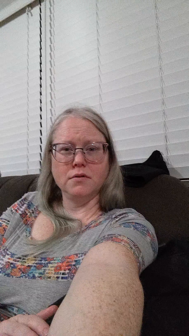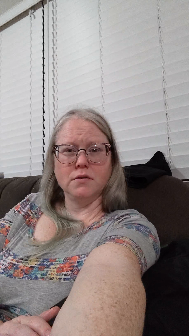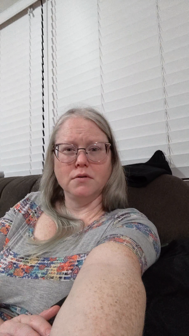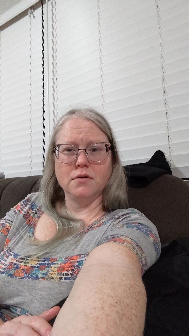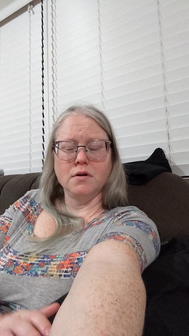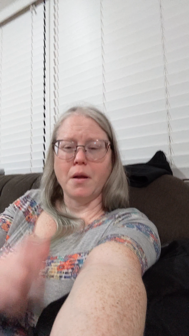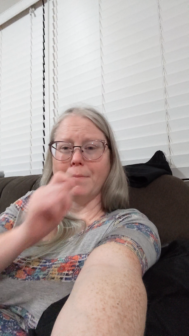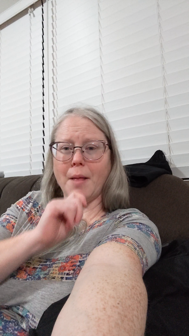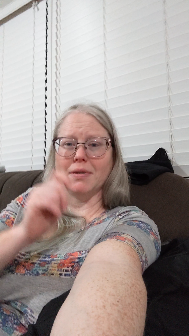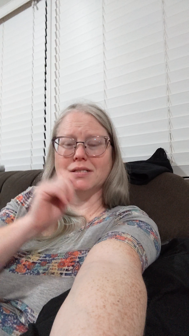popsicle